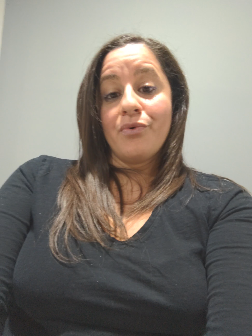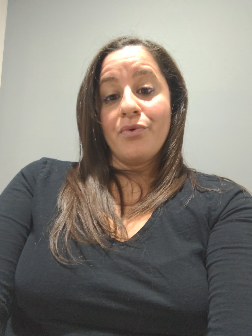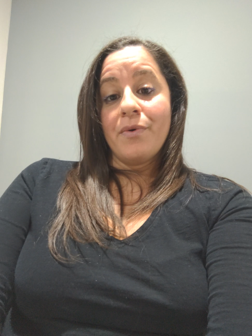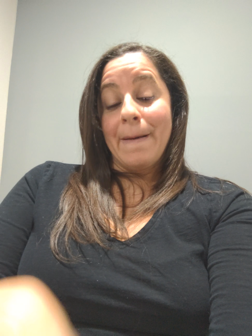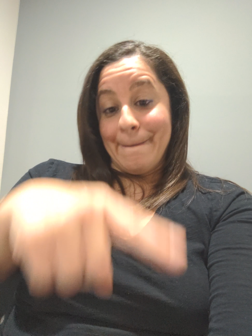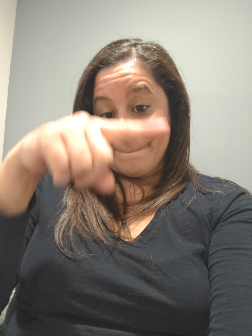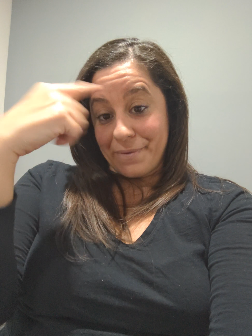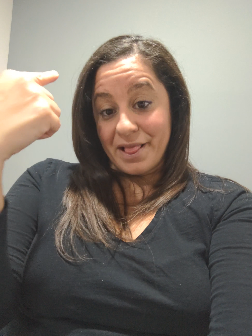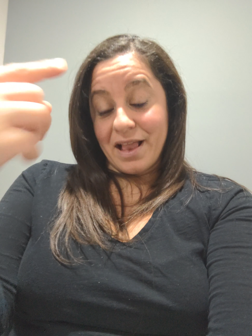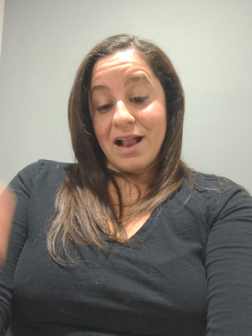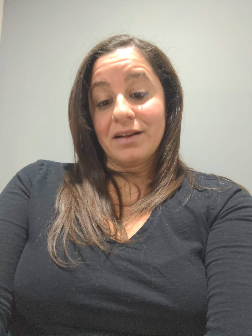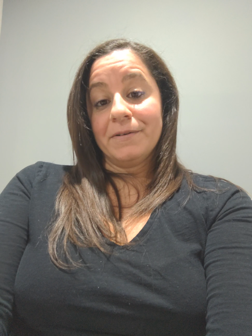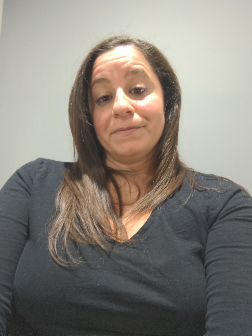black